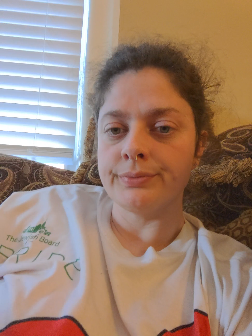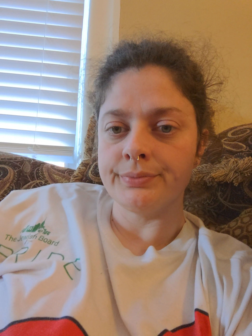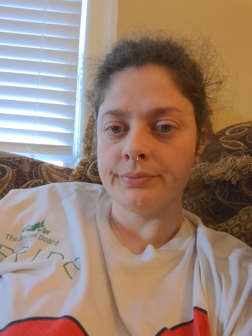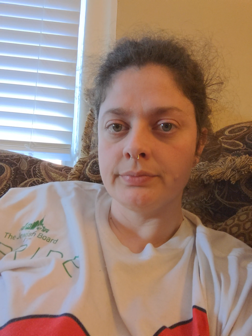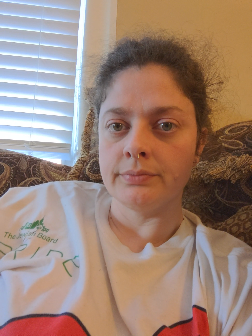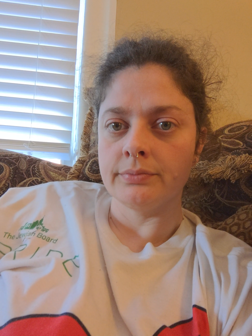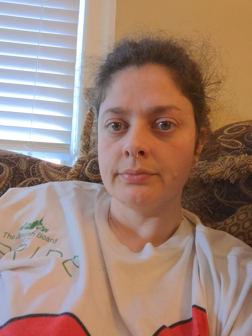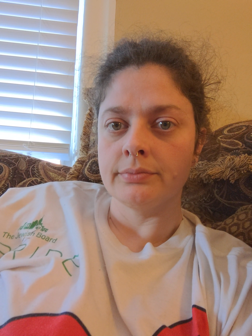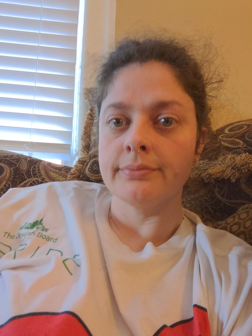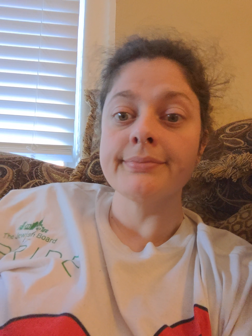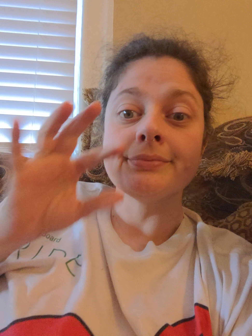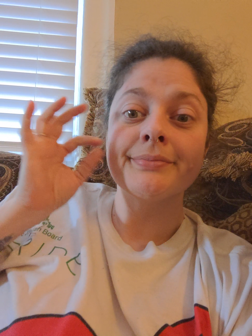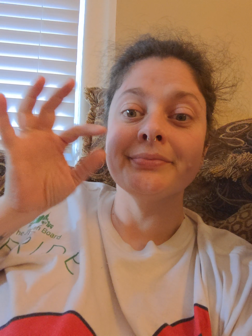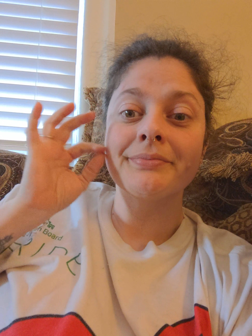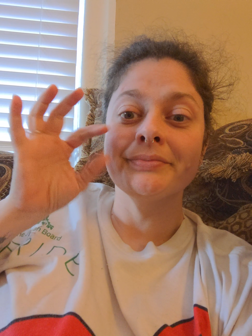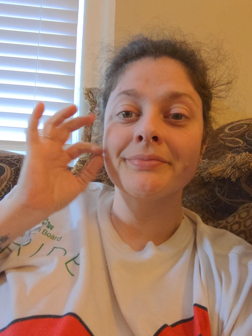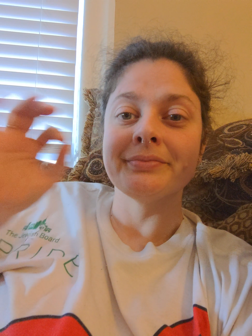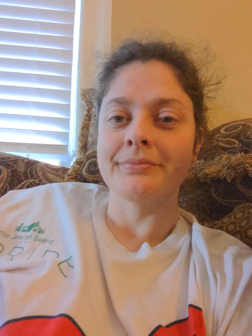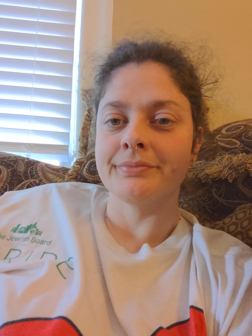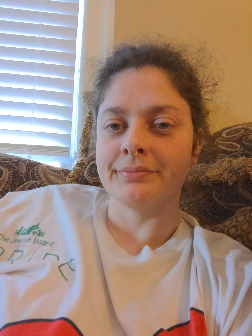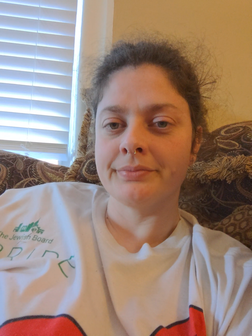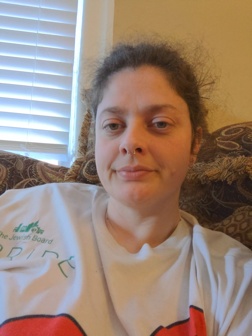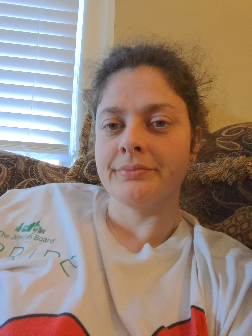cat